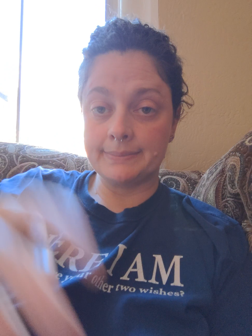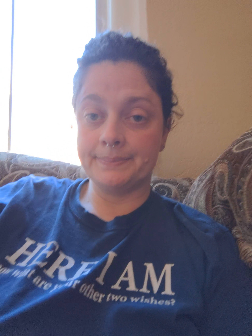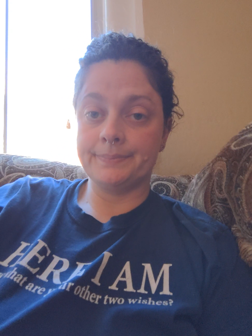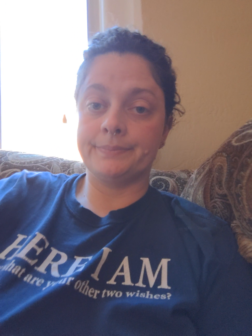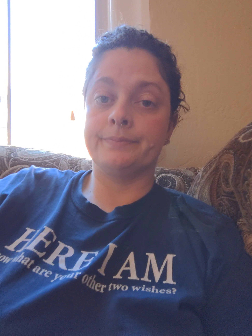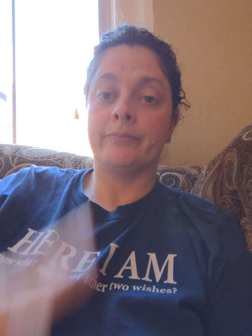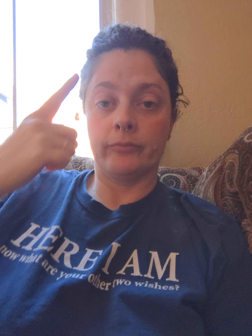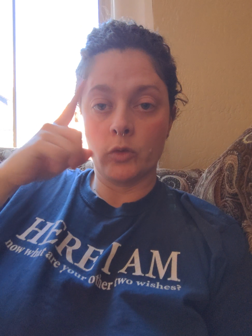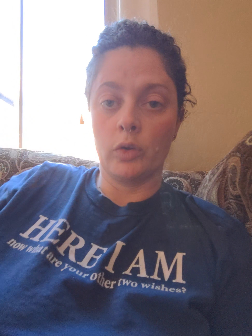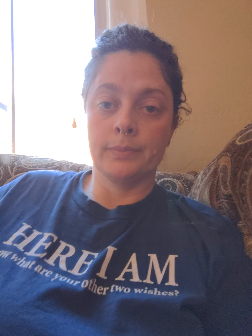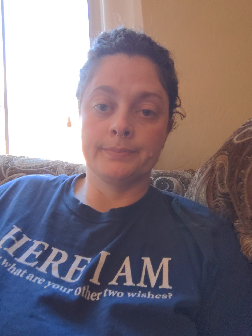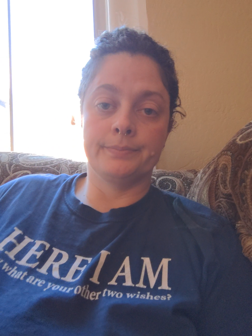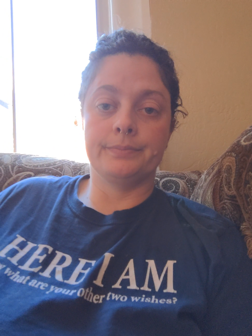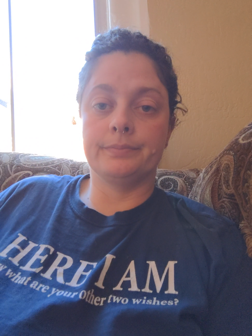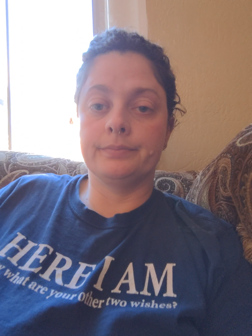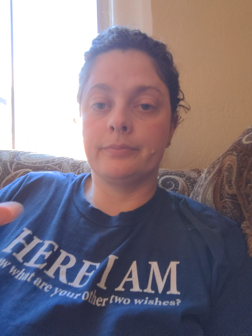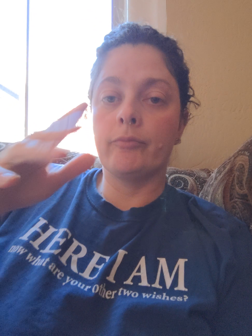for